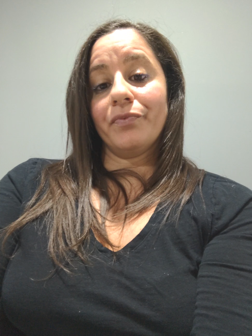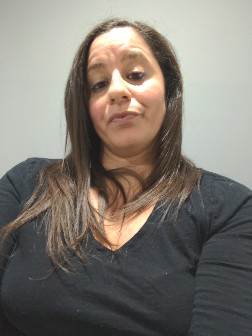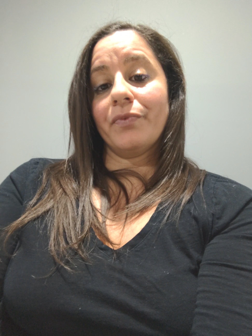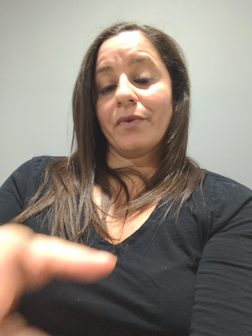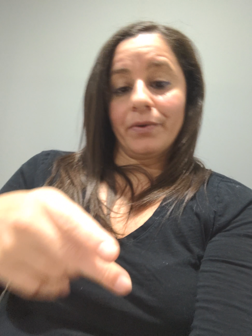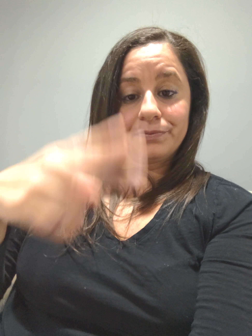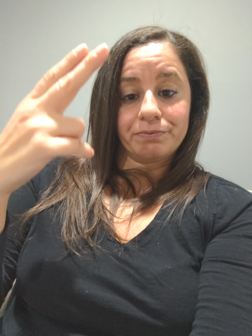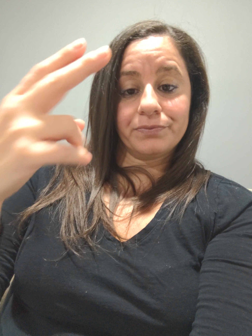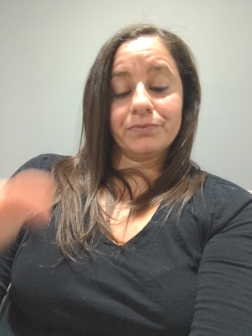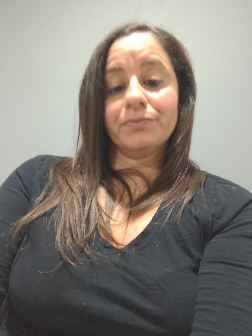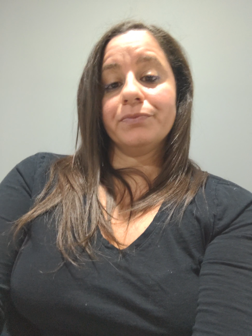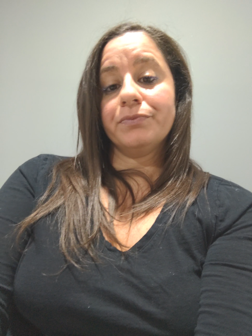high